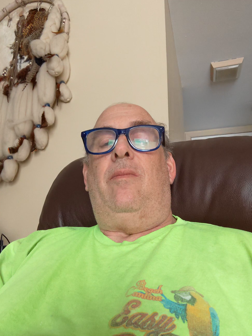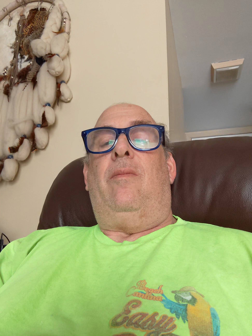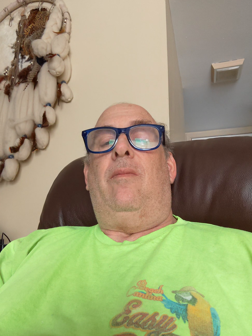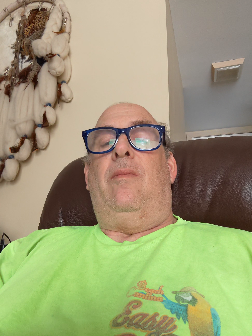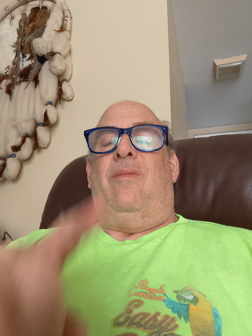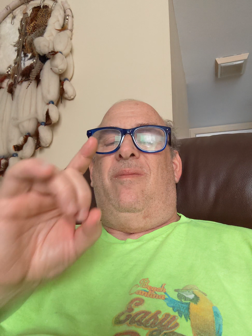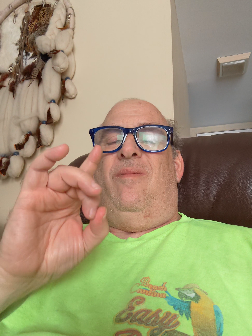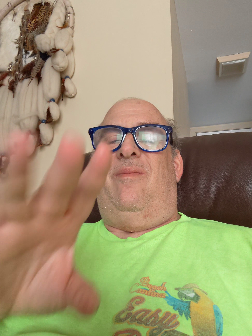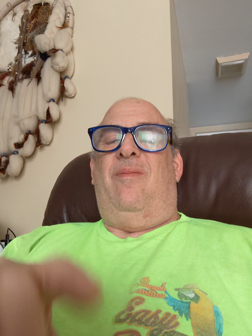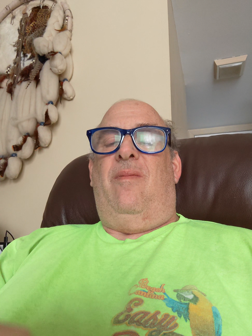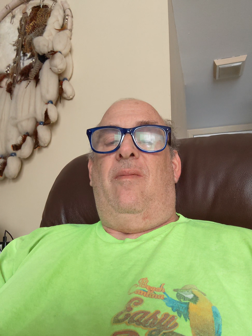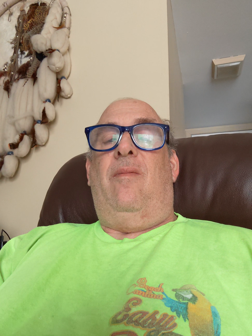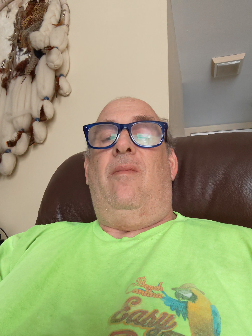hate